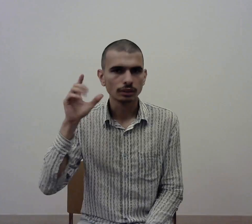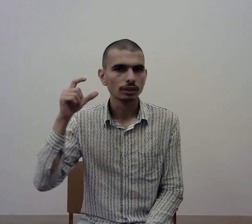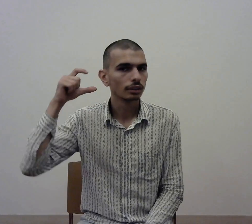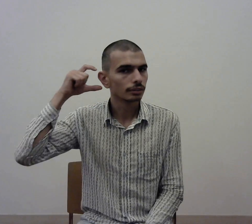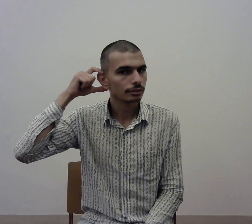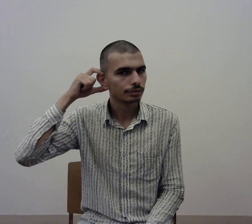aparat